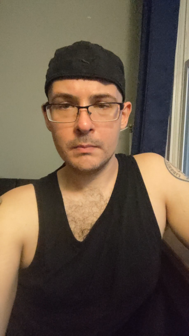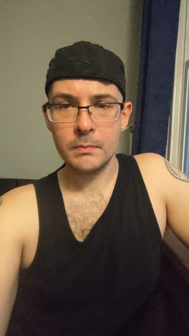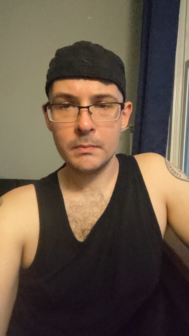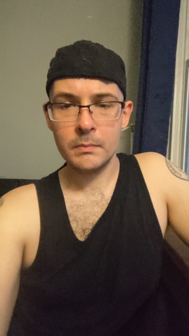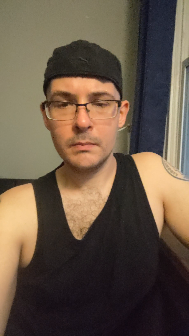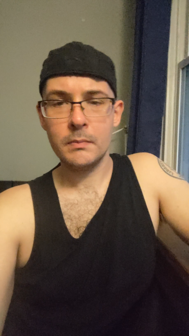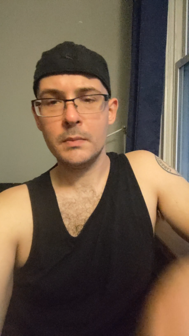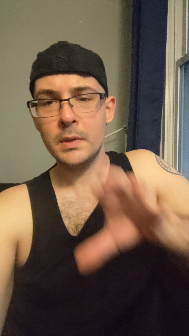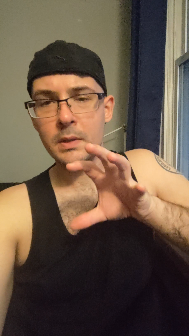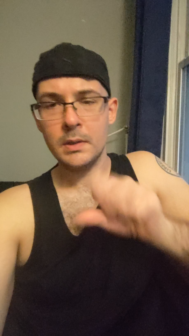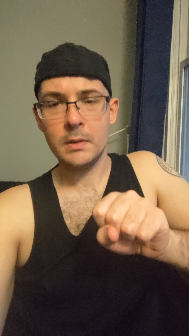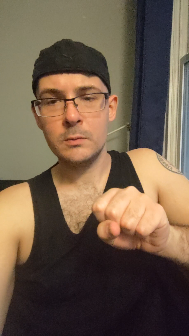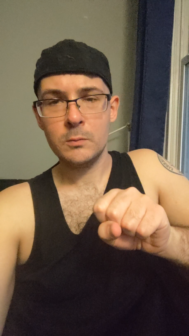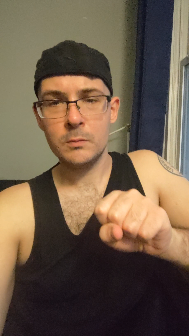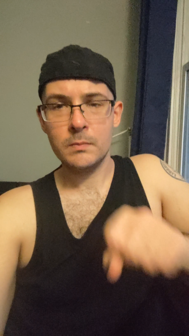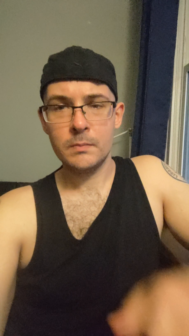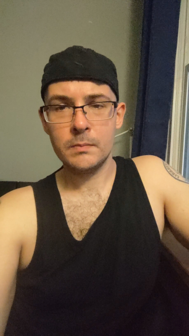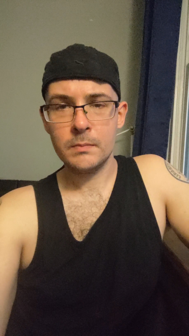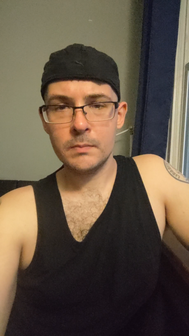catch